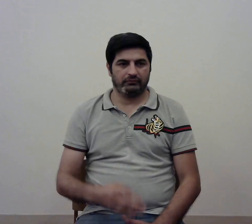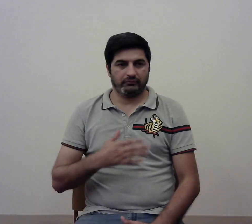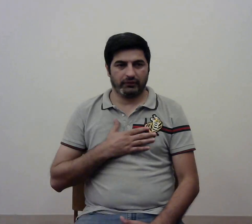mən